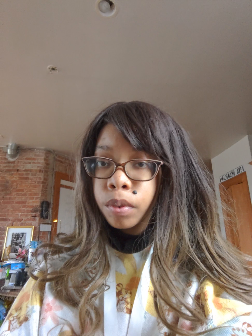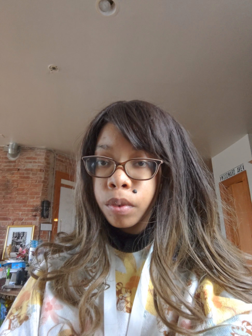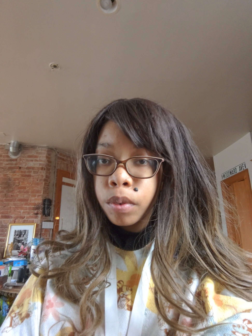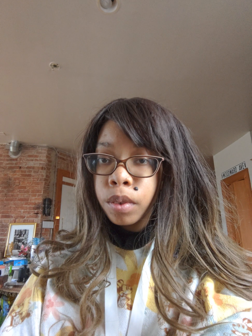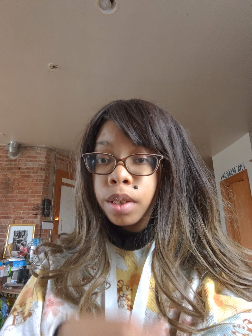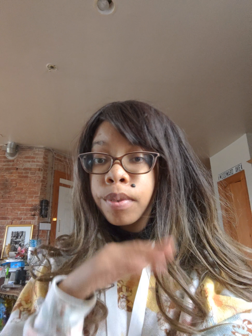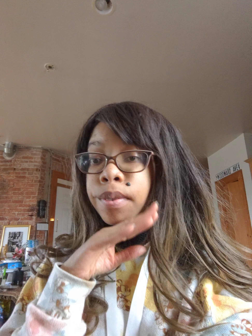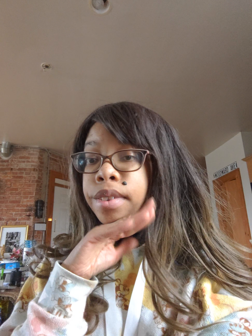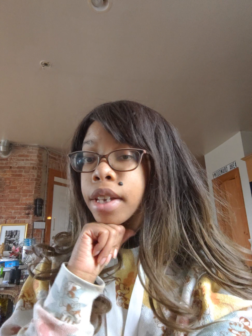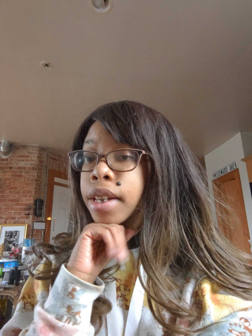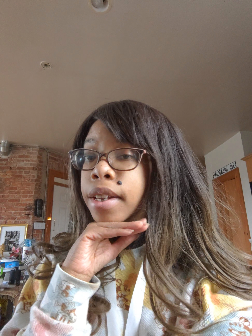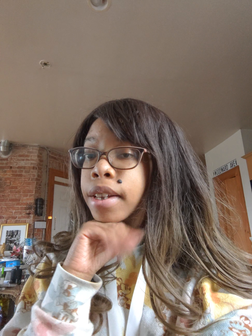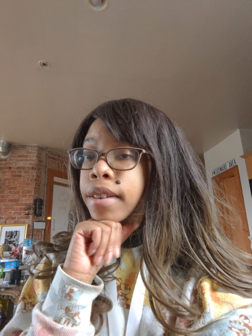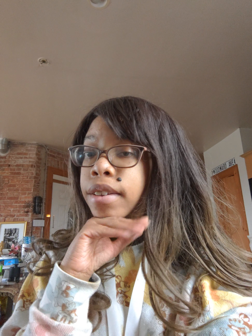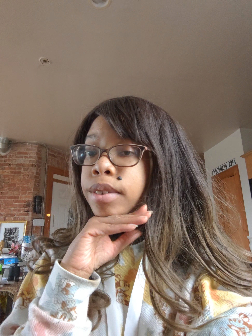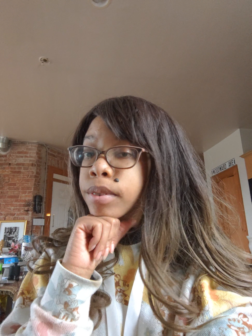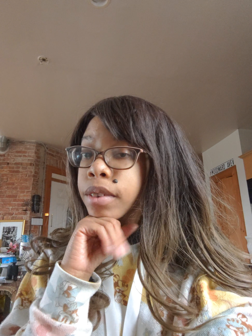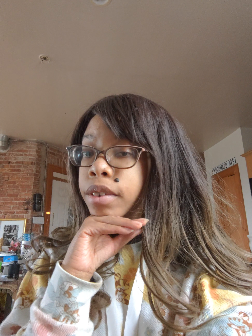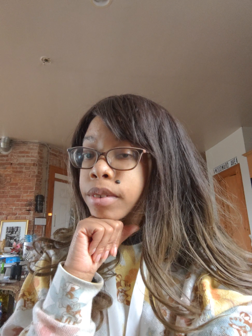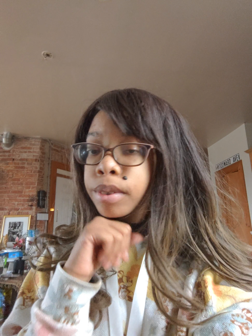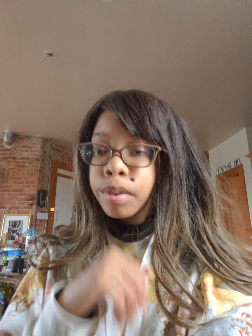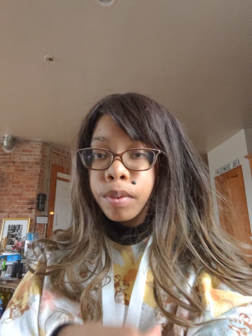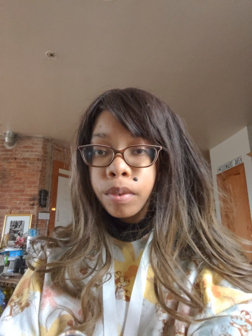pig